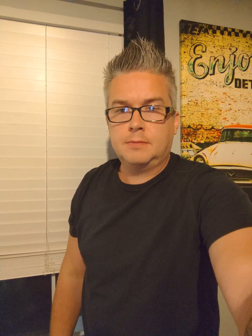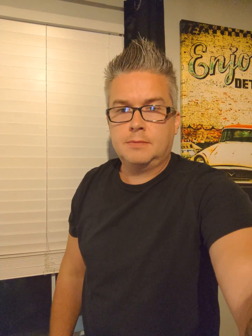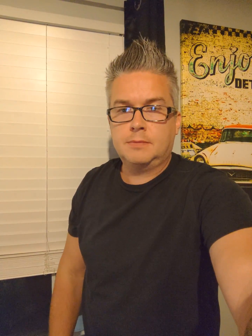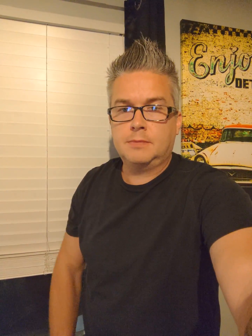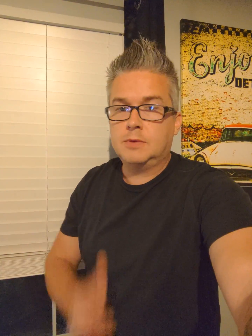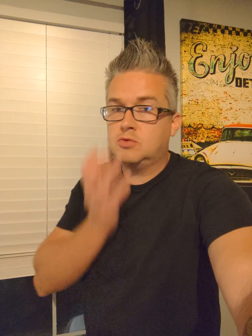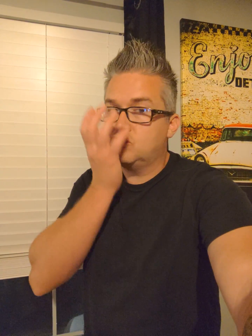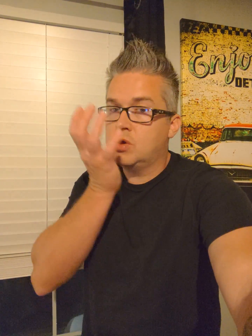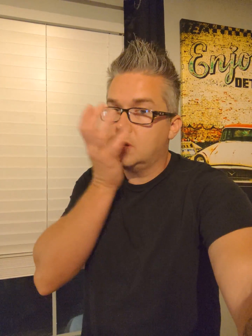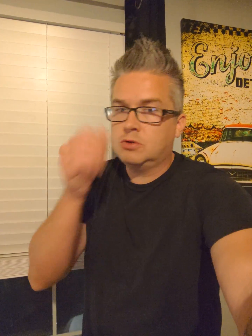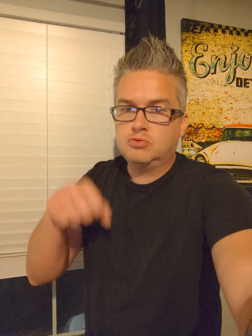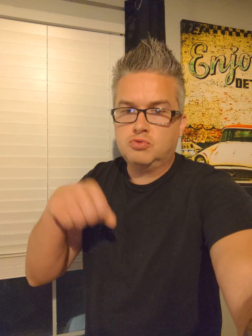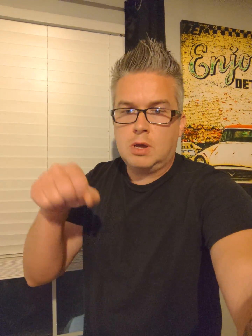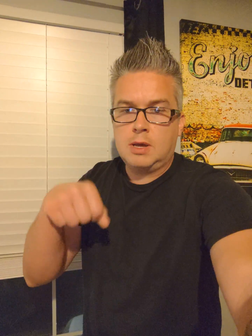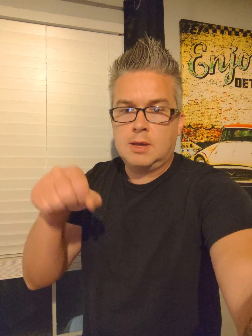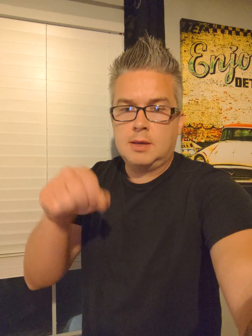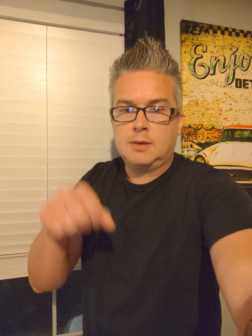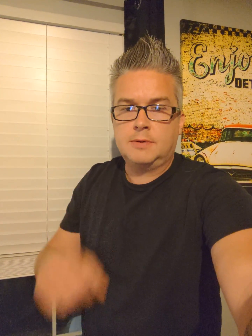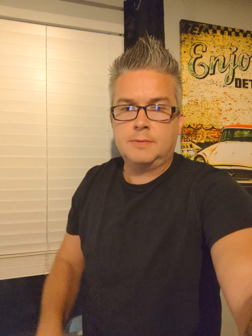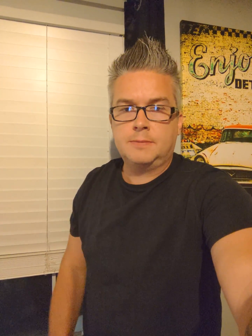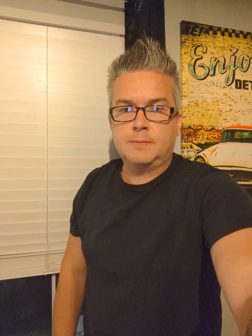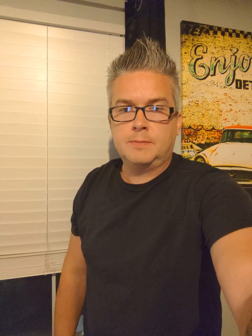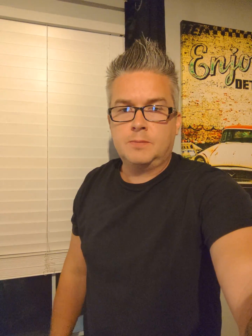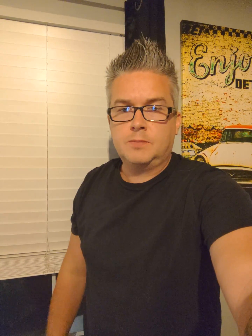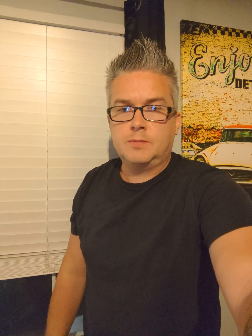lawn mower